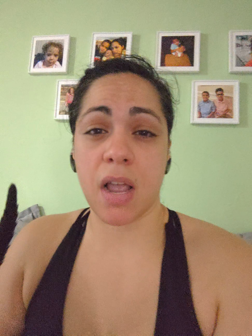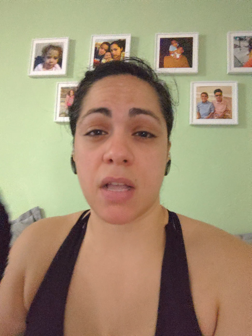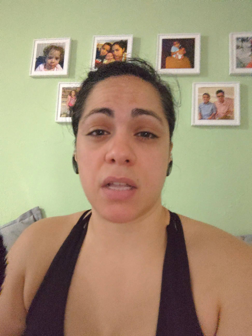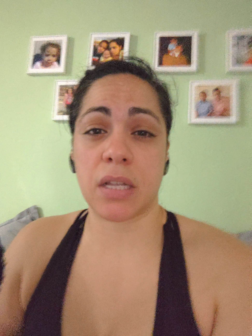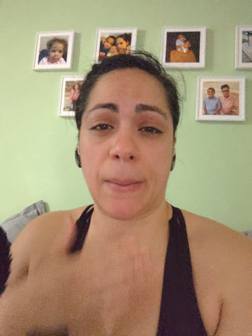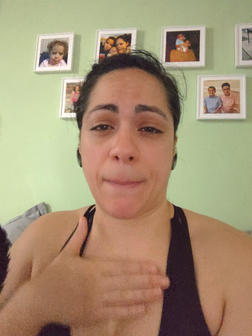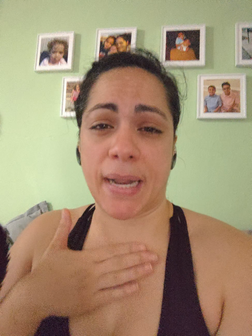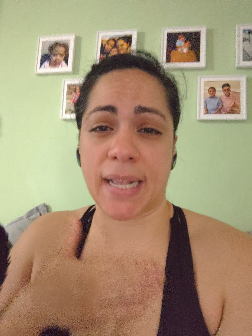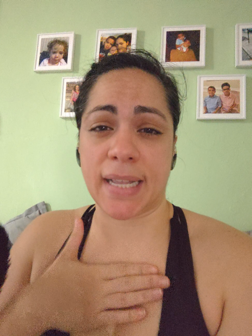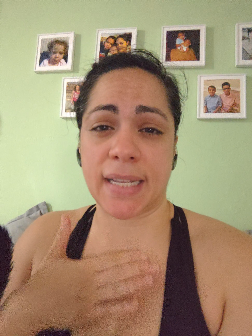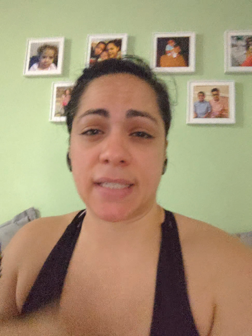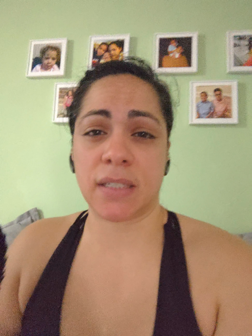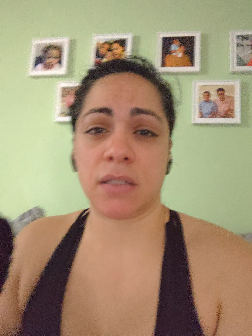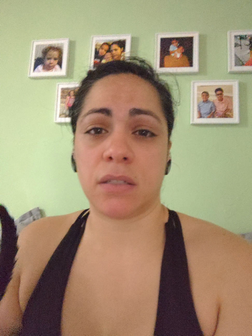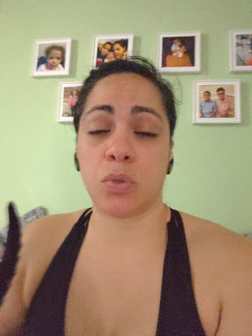please